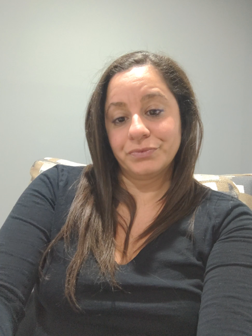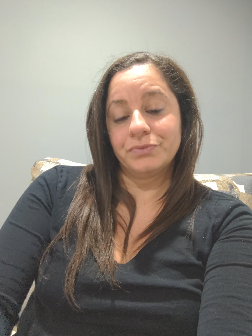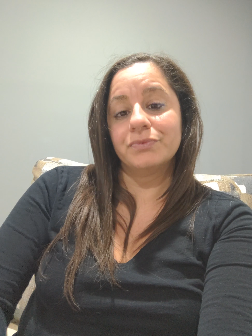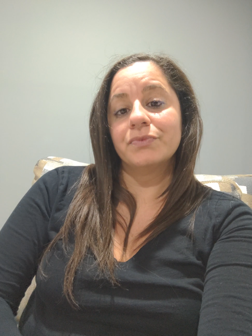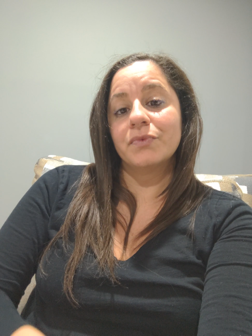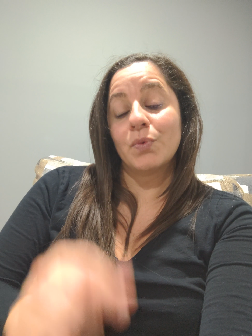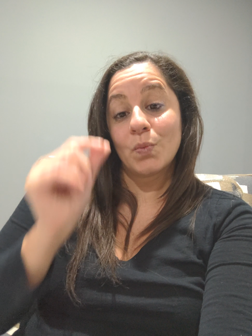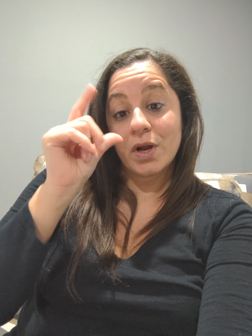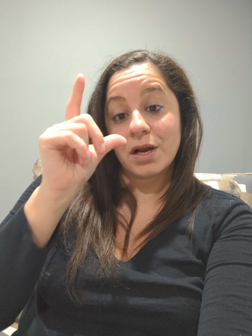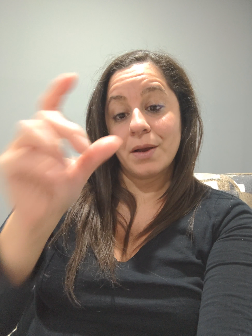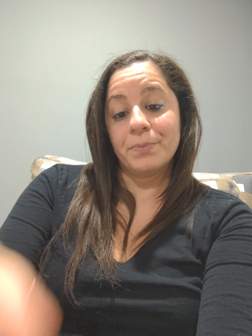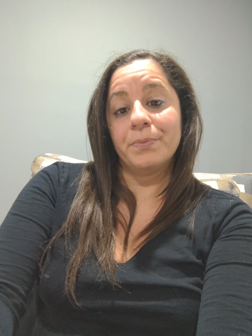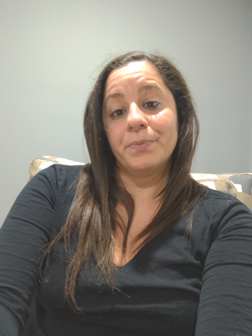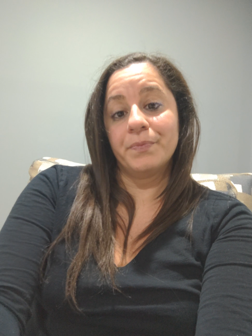wake